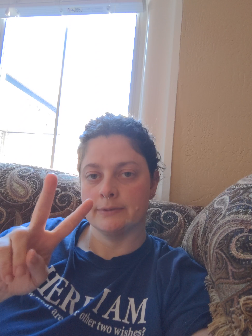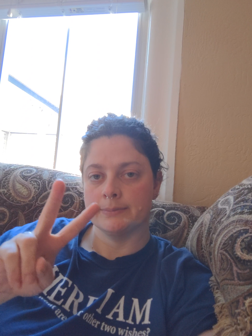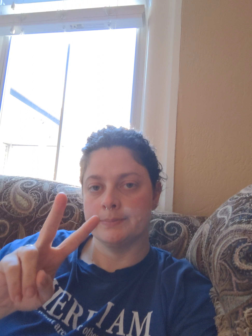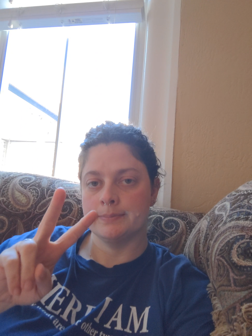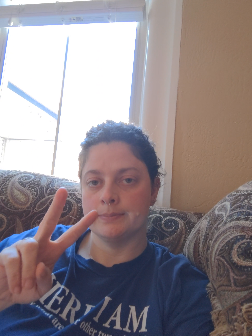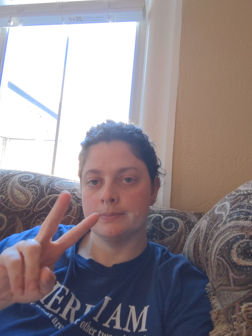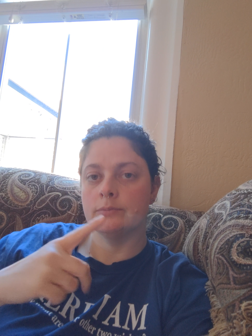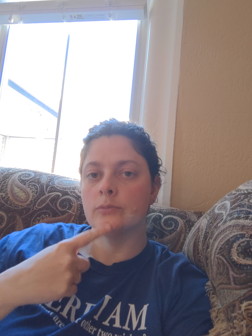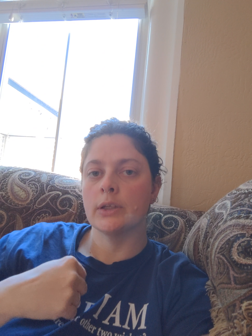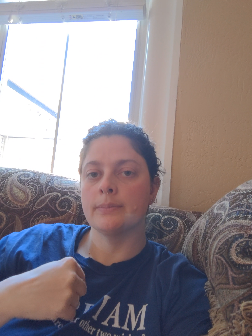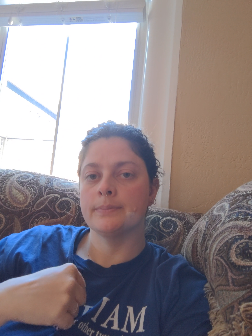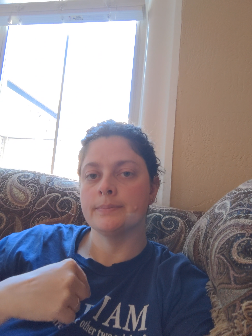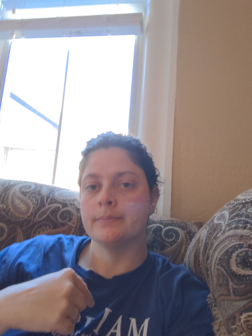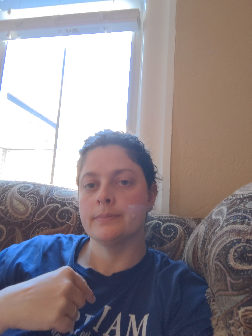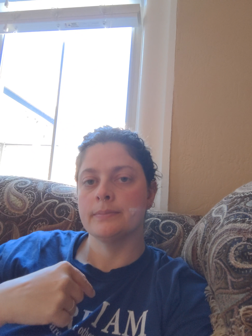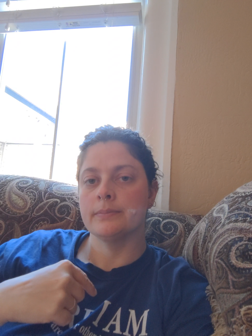red